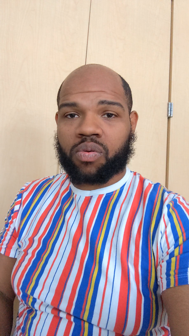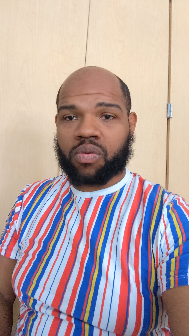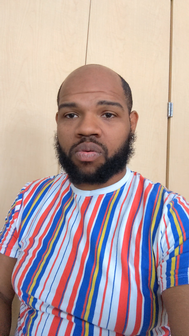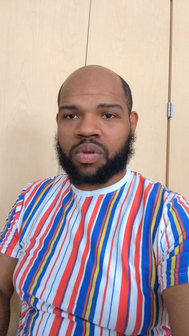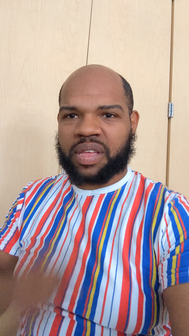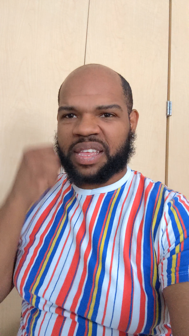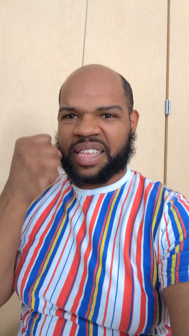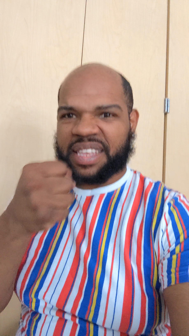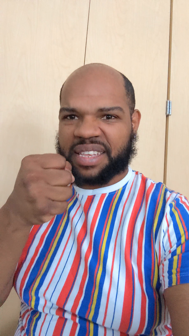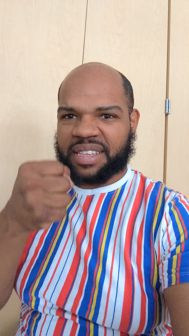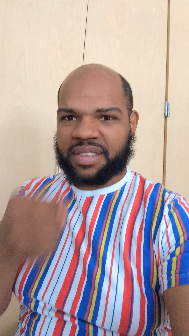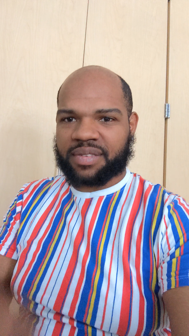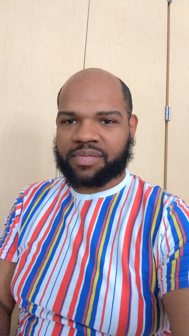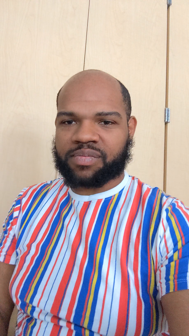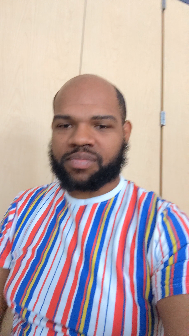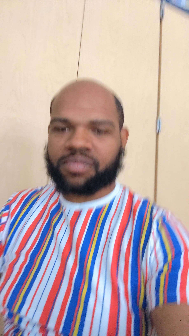hit